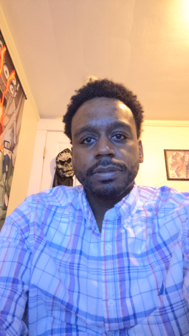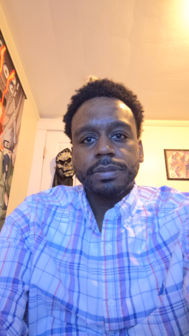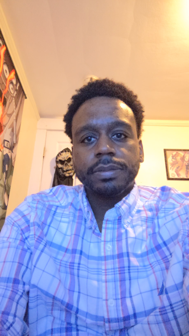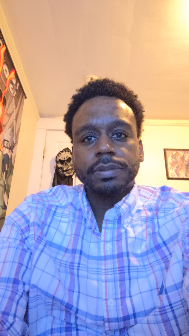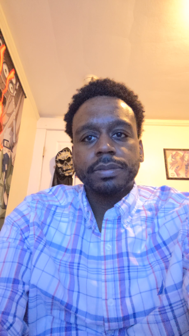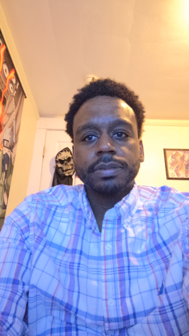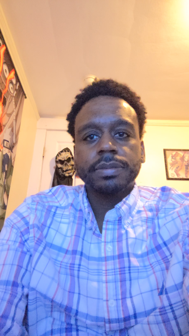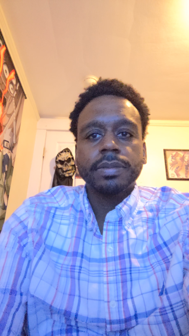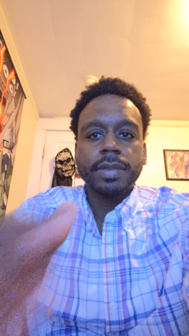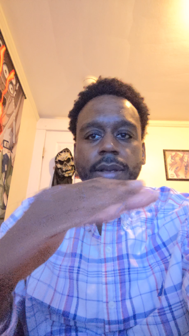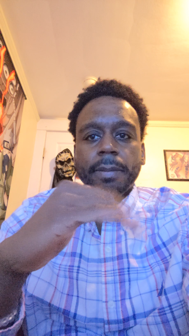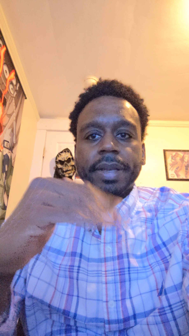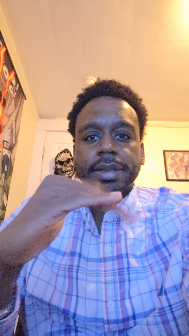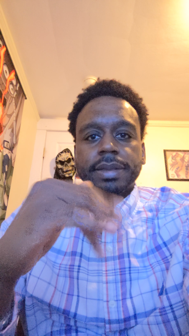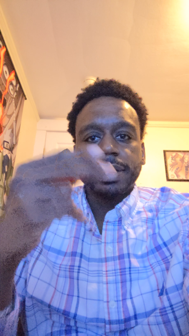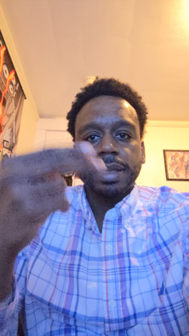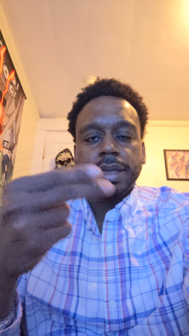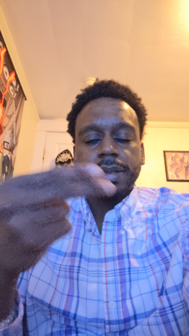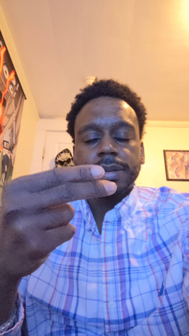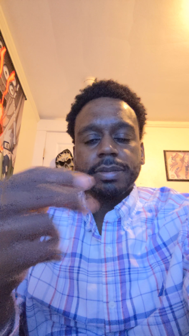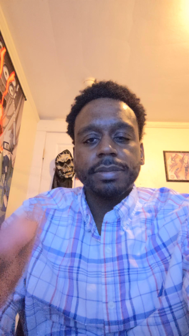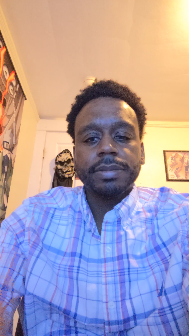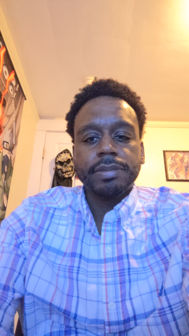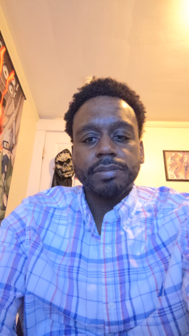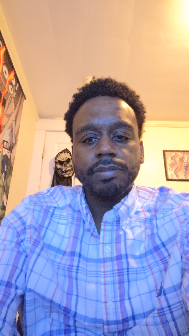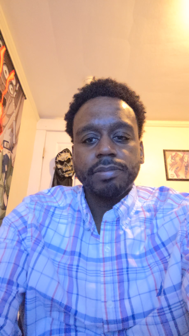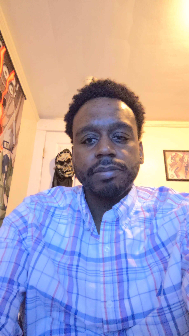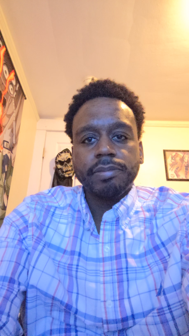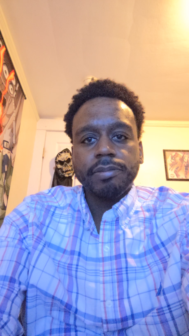pet's name